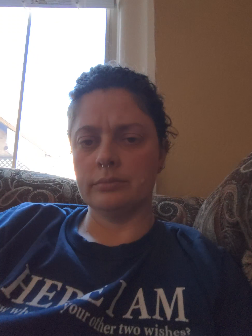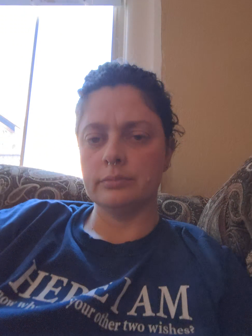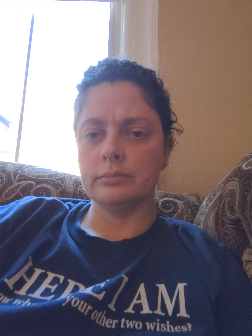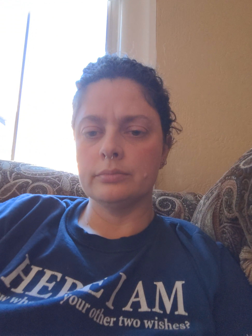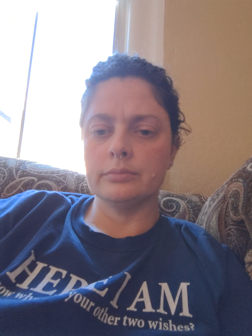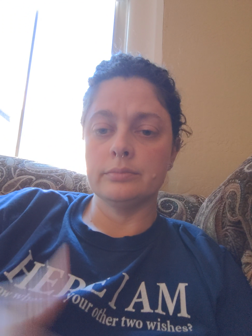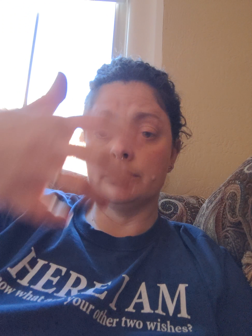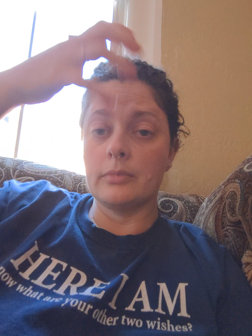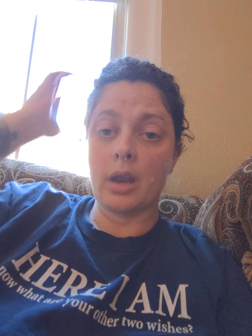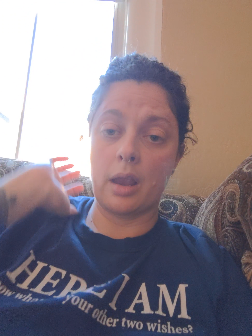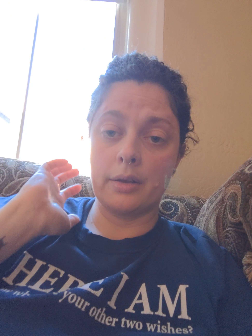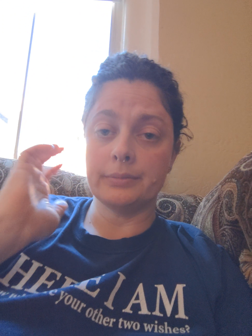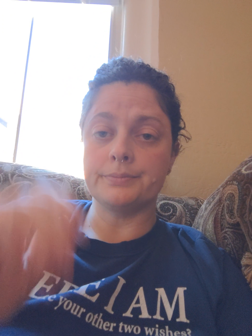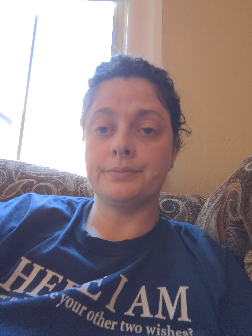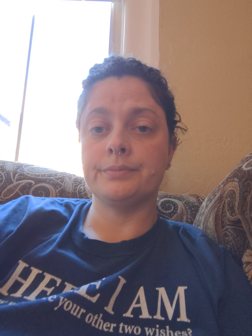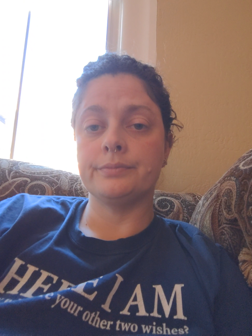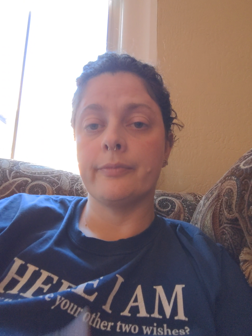lion